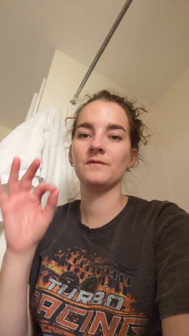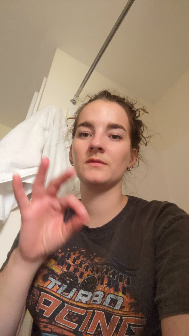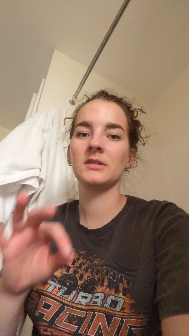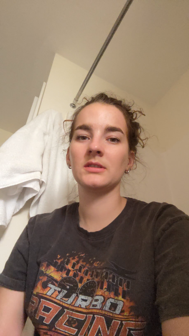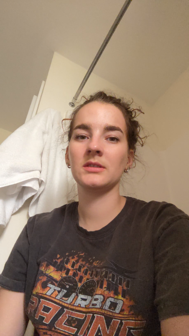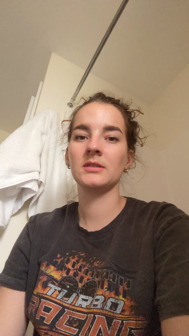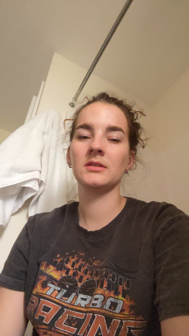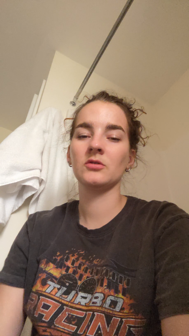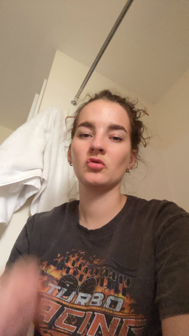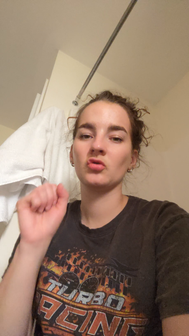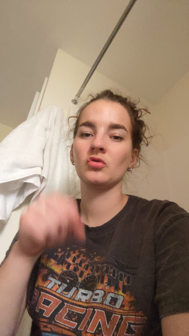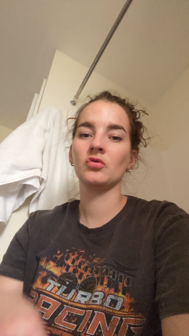could